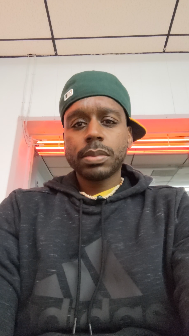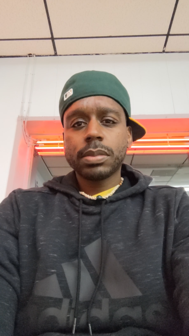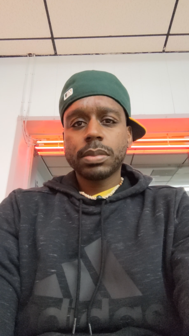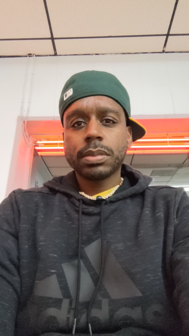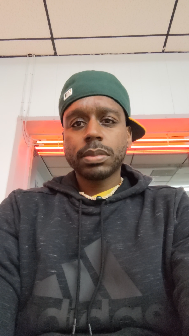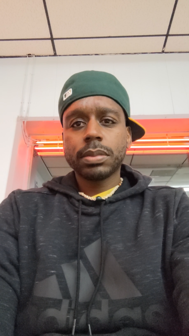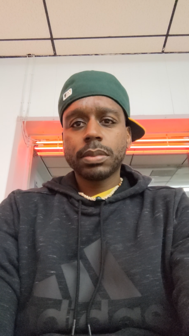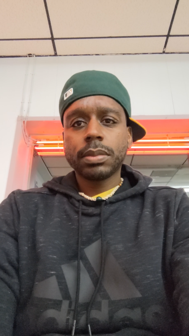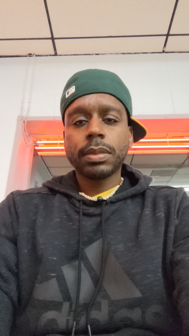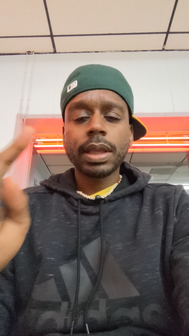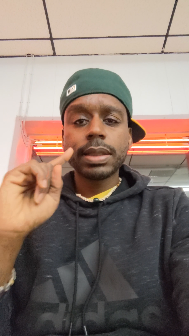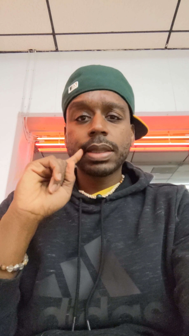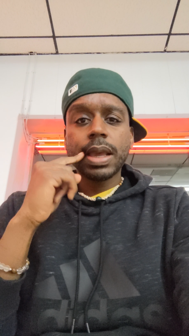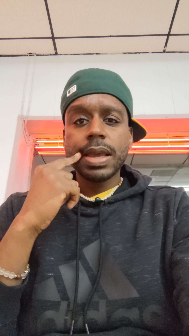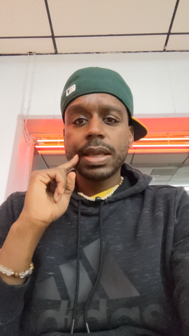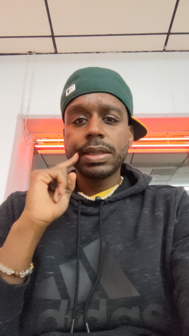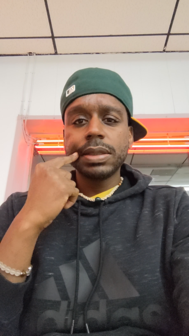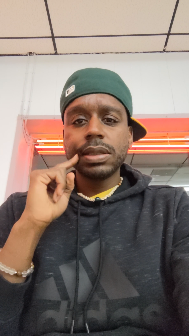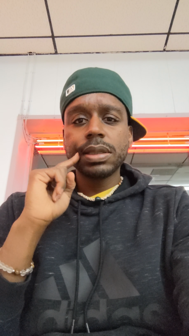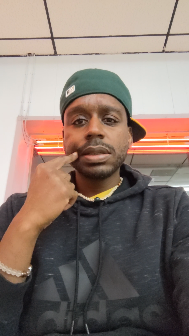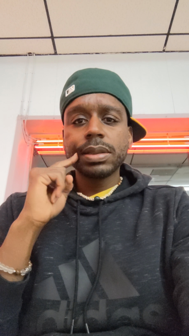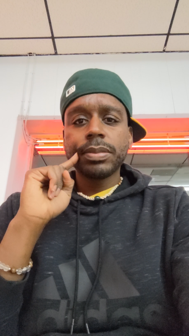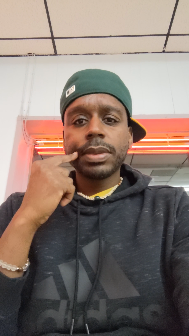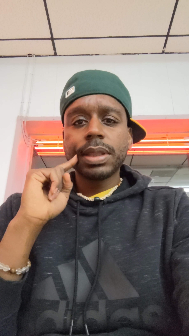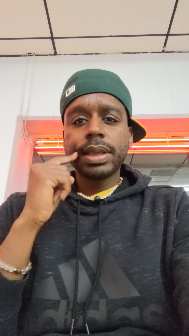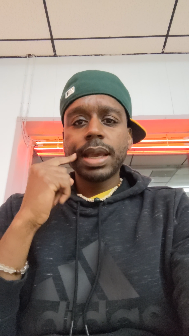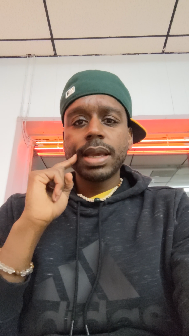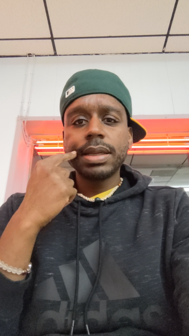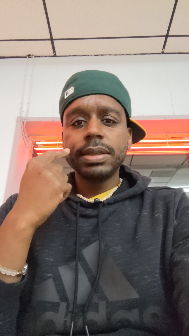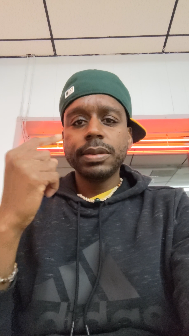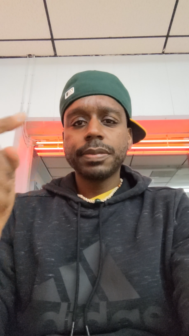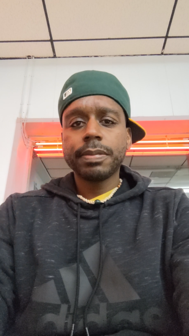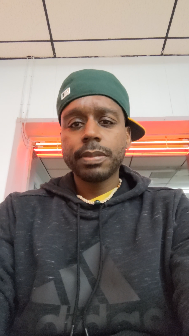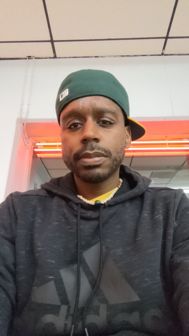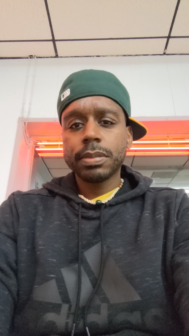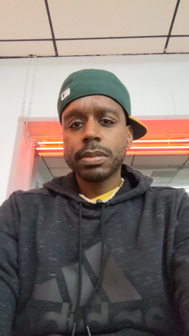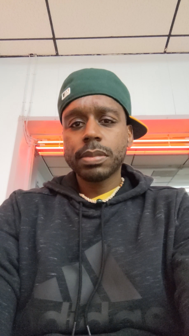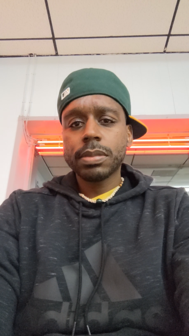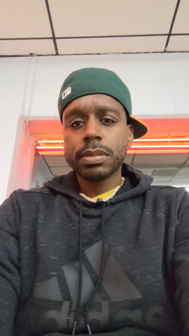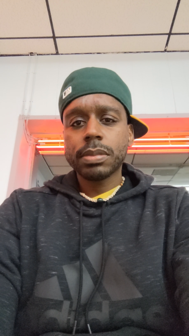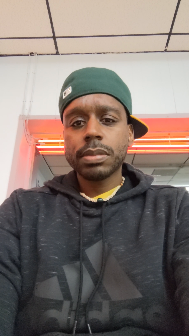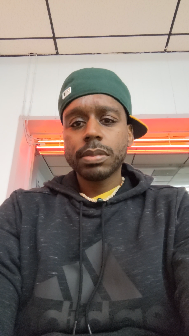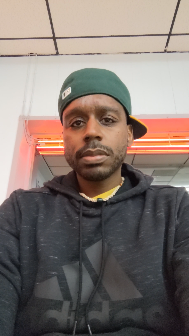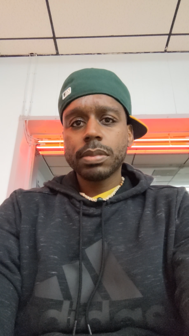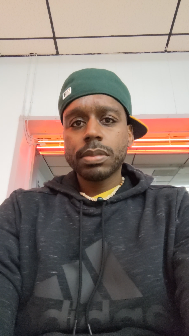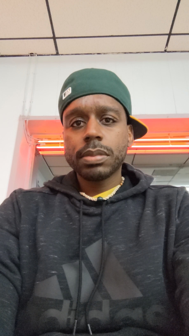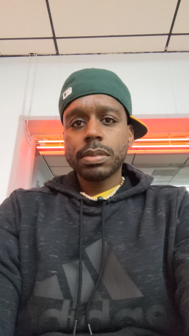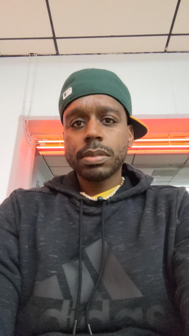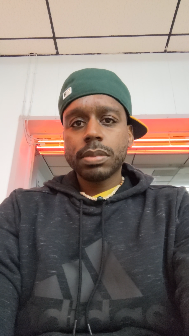candy